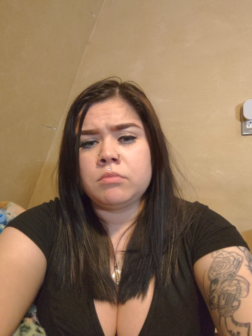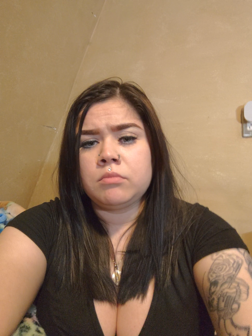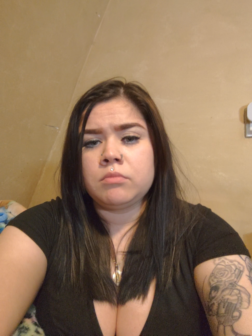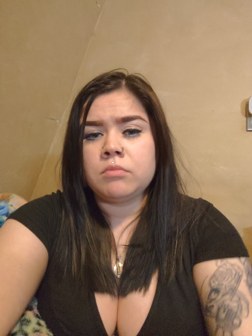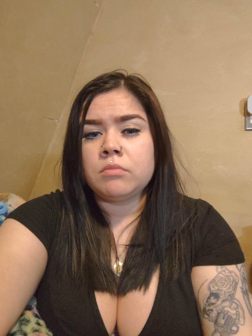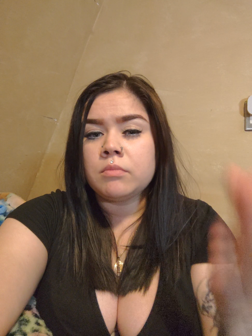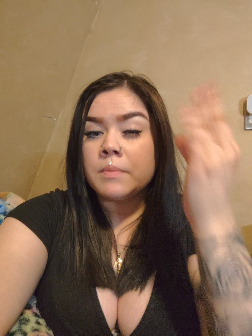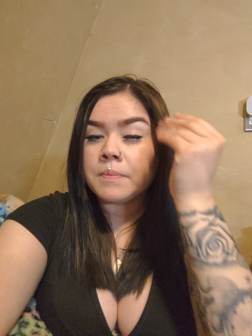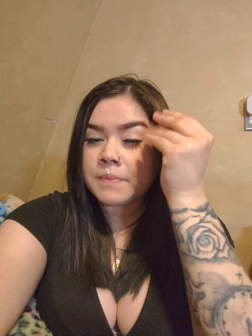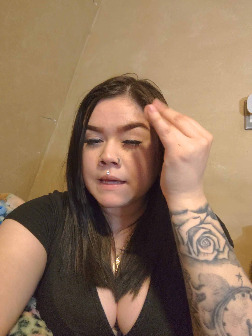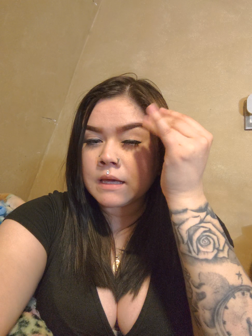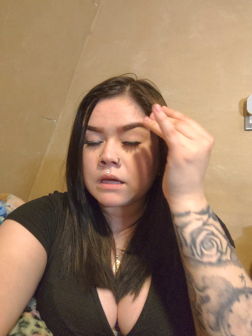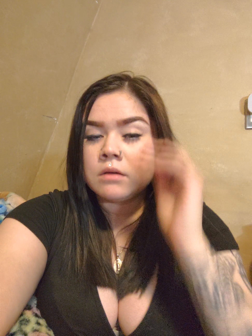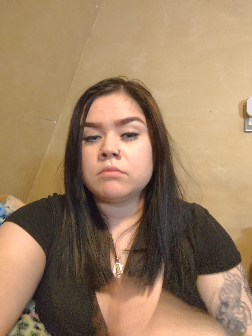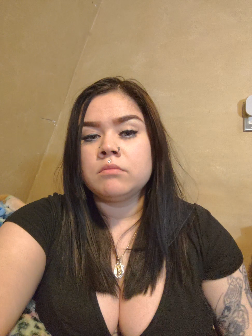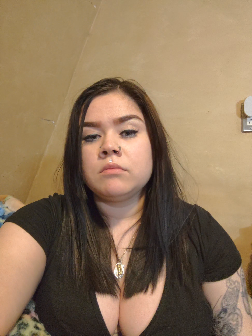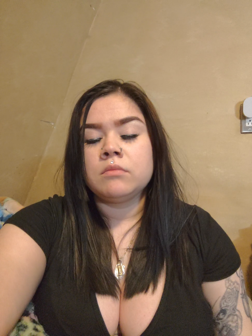think